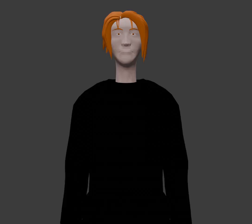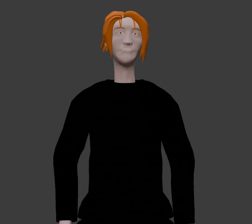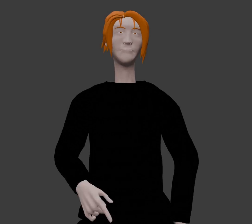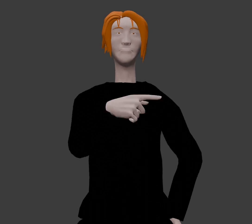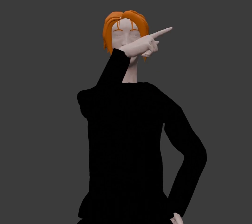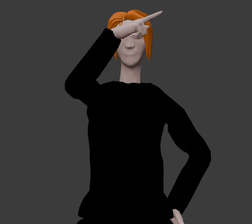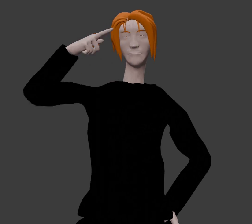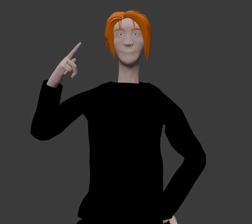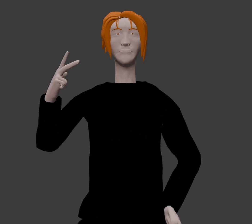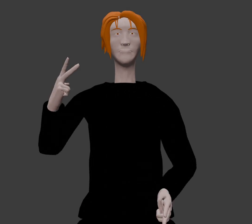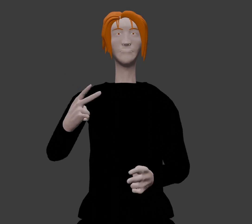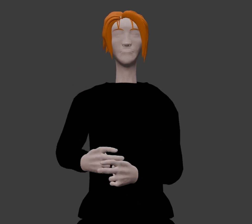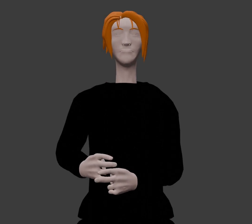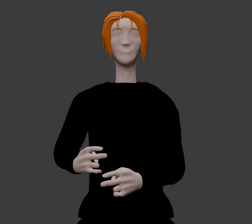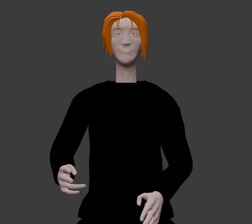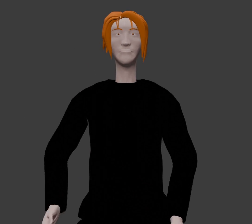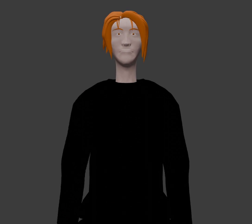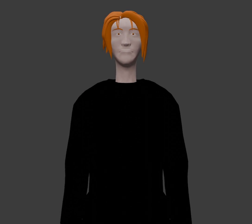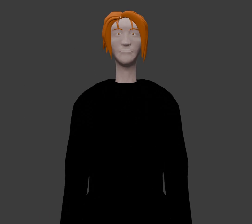Bad Repuation